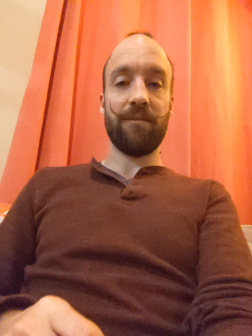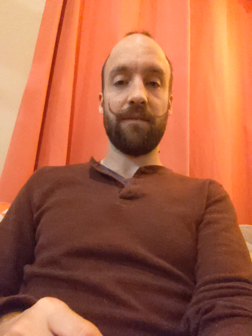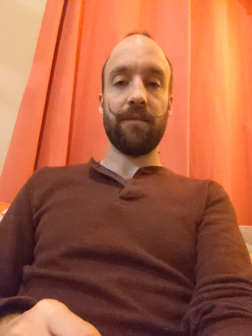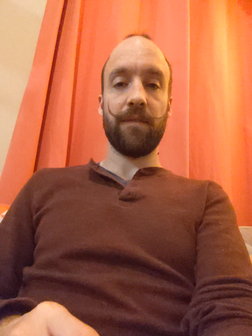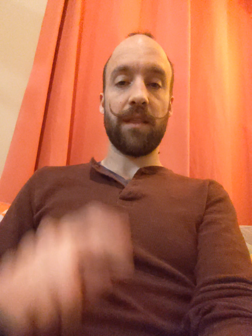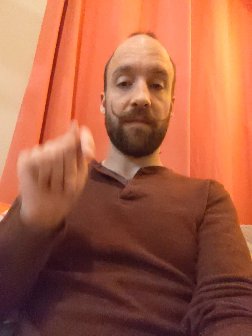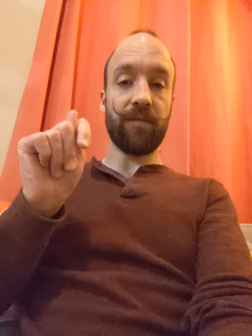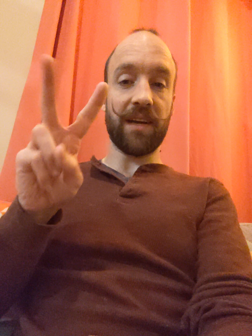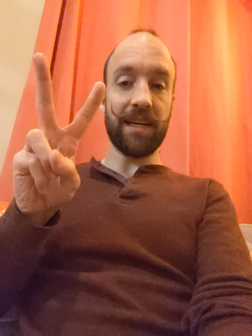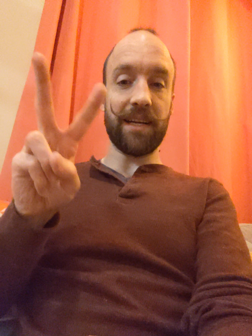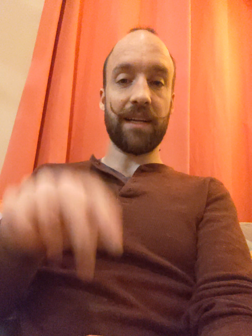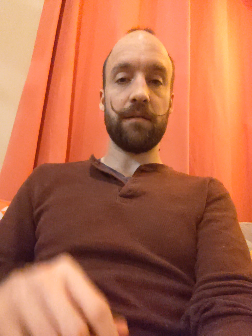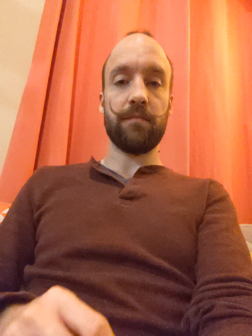TV